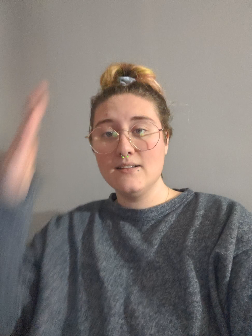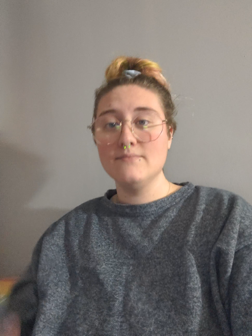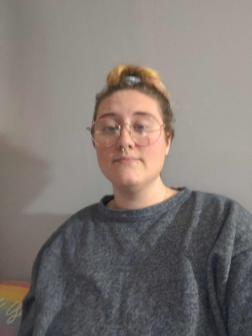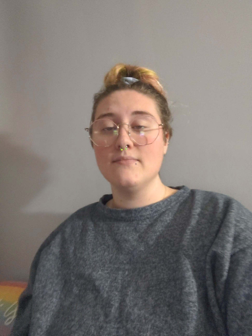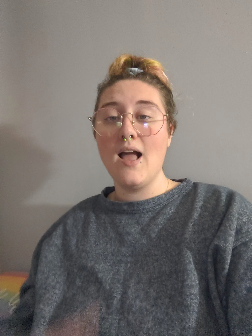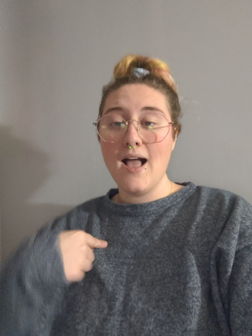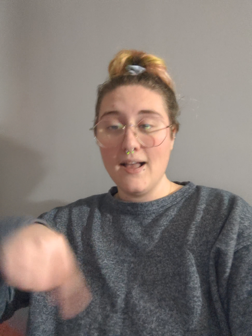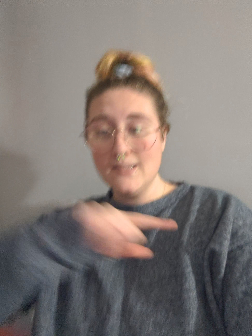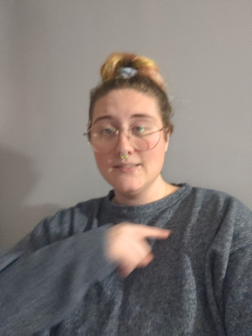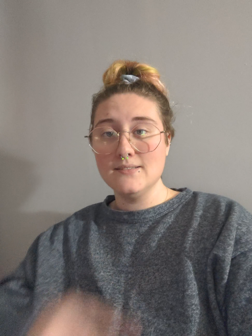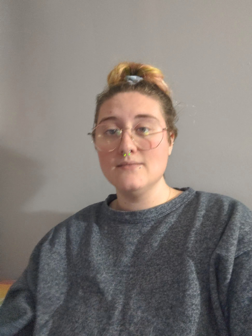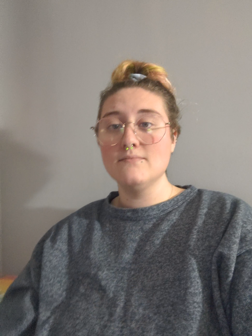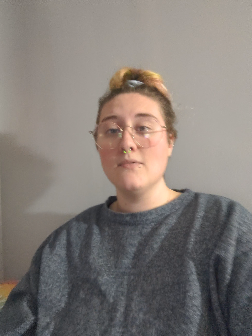we